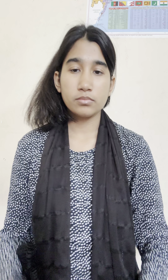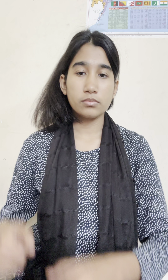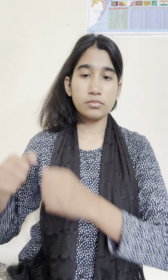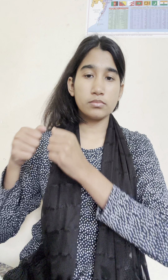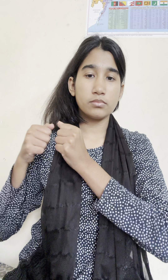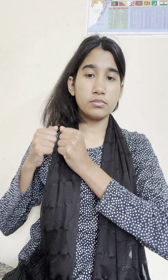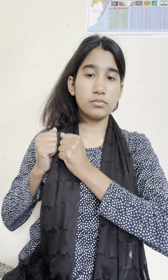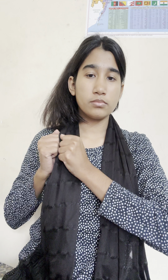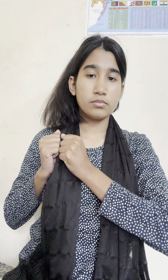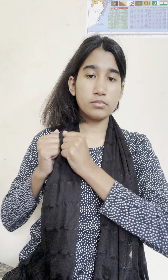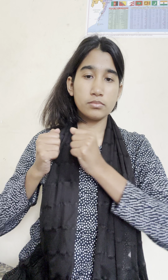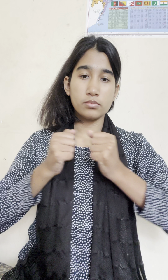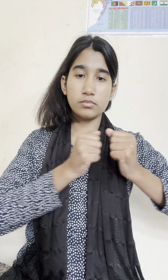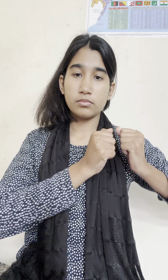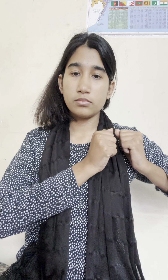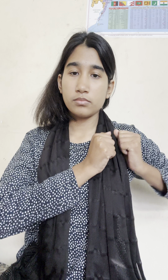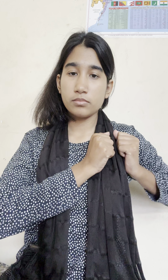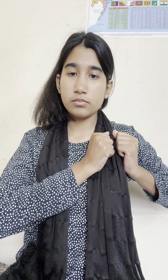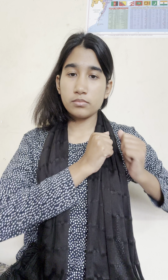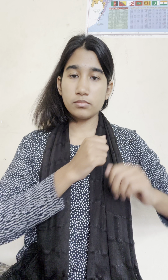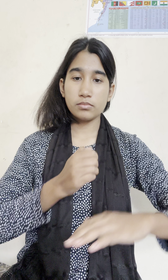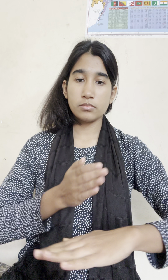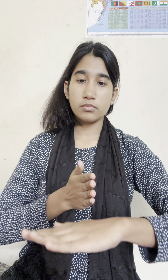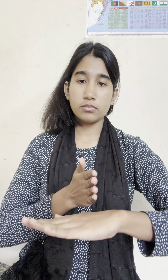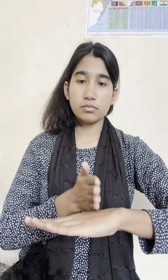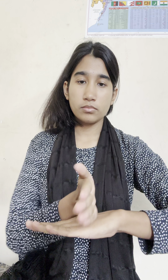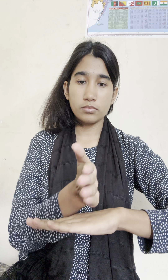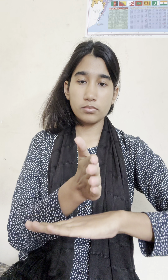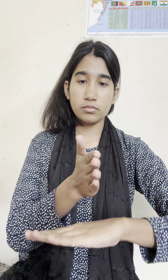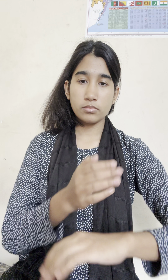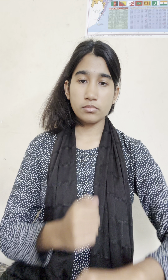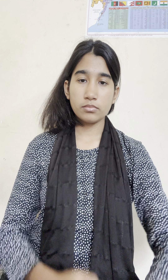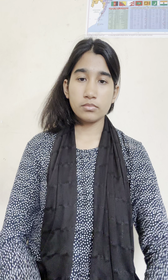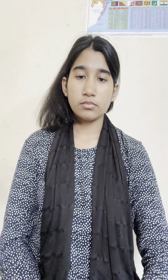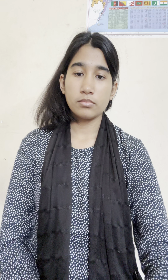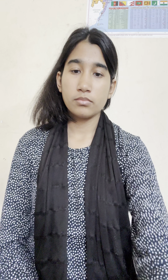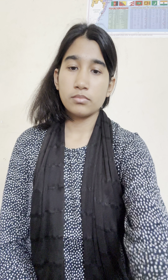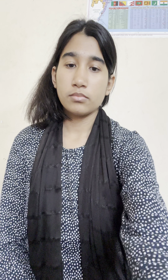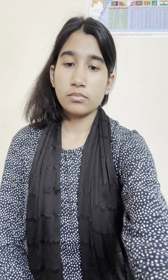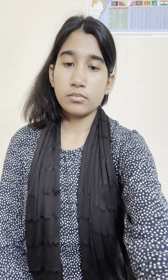কুরবানি